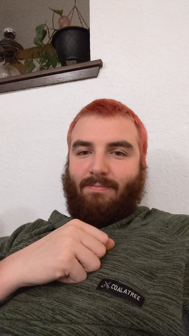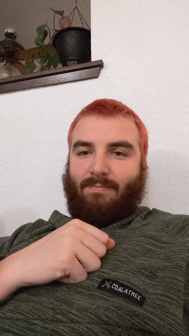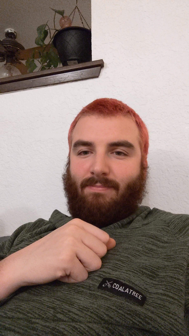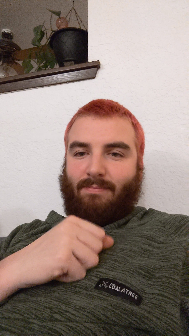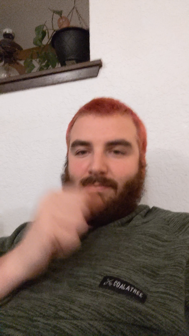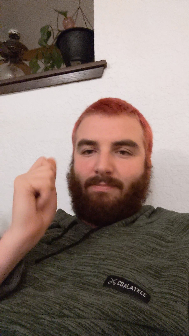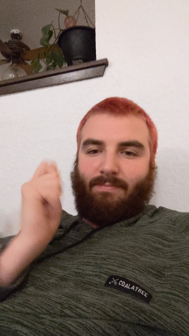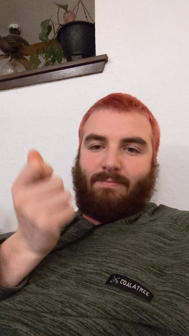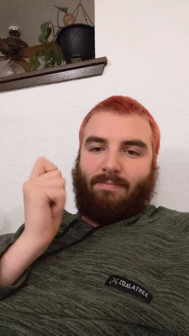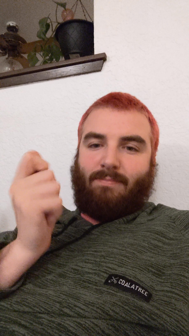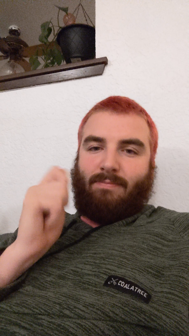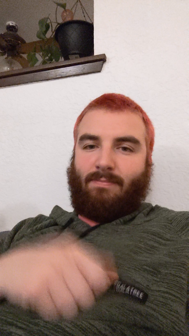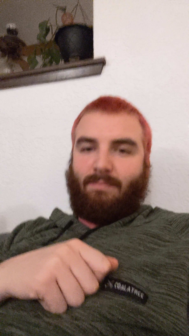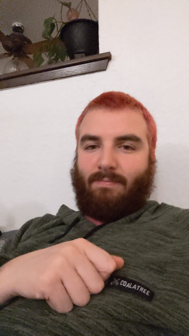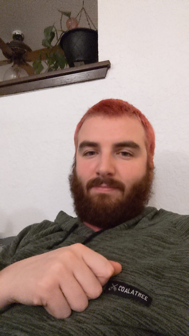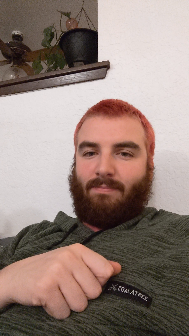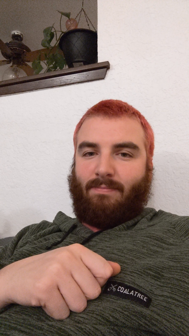bat